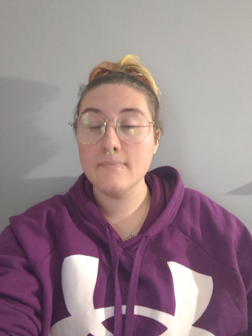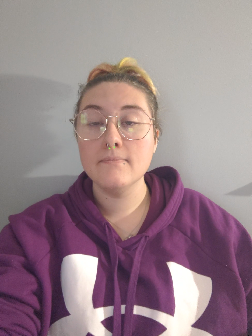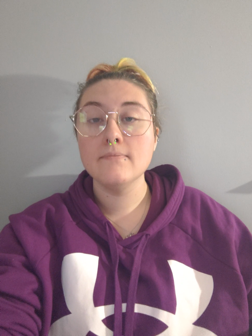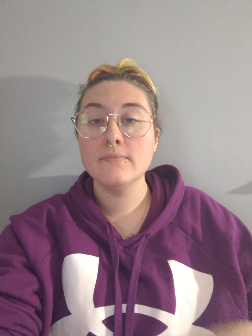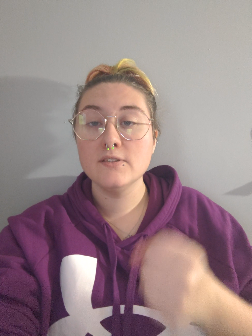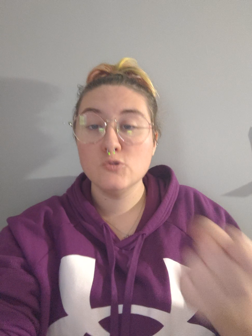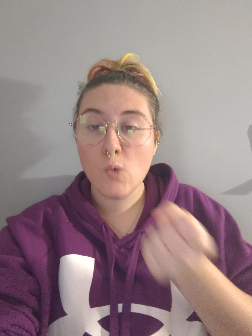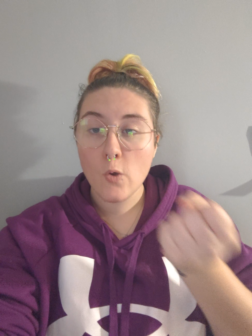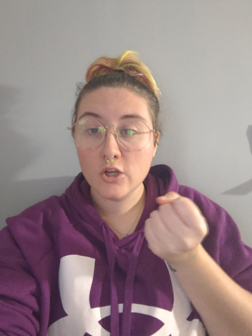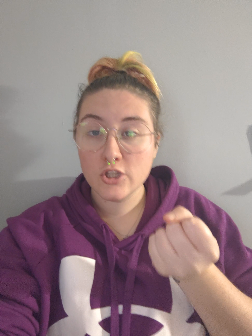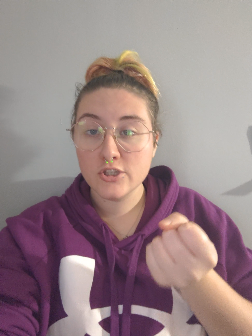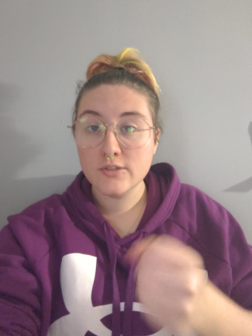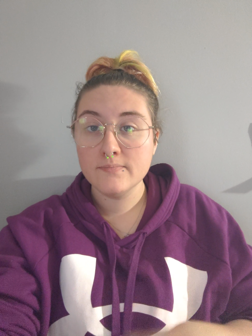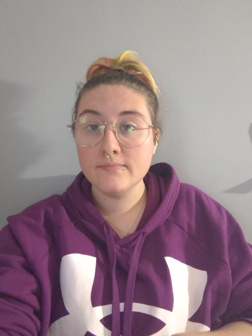drawer